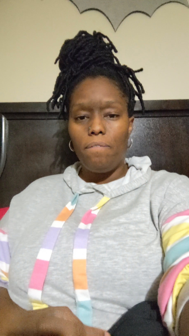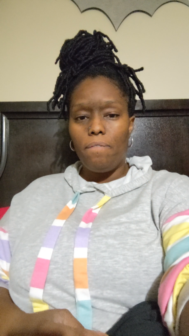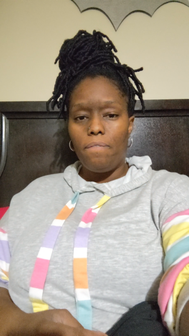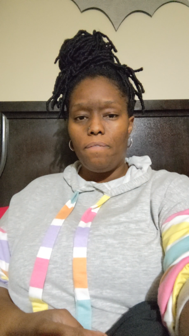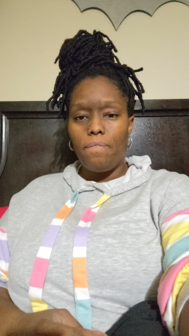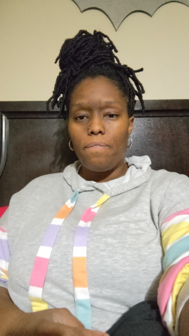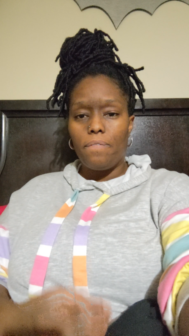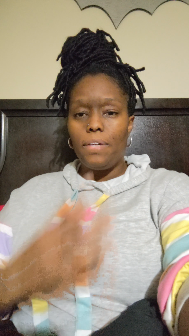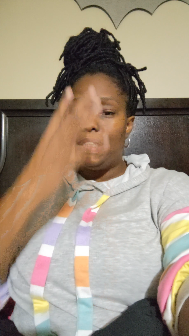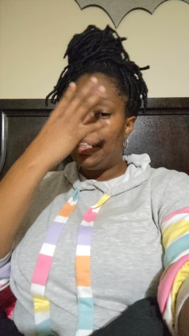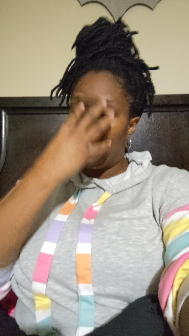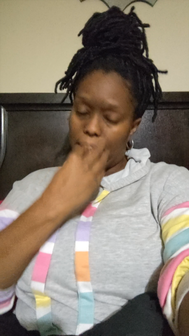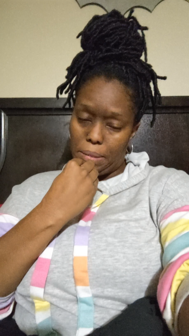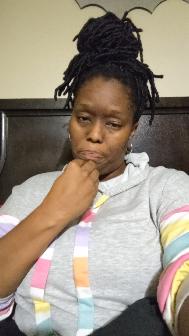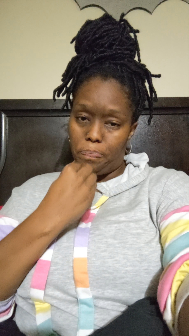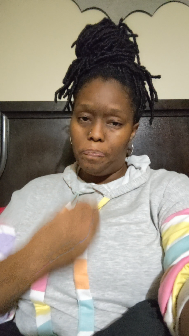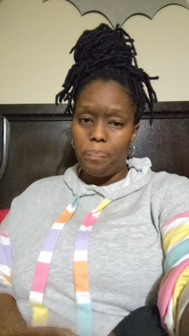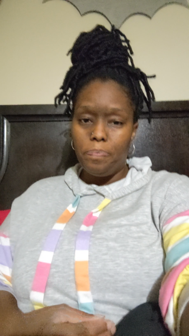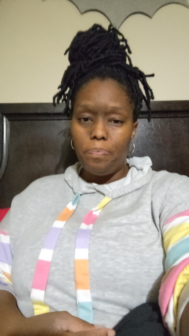asleep